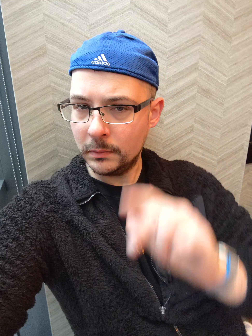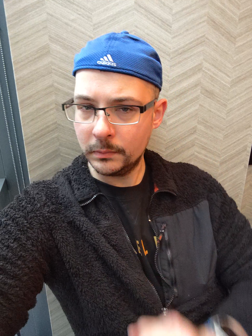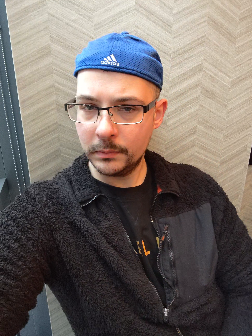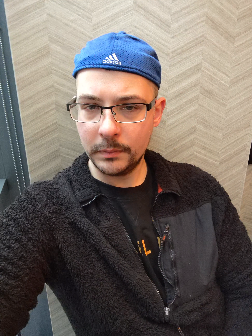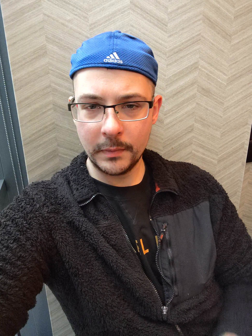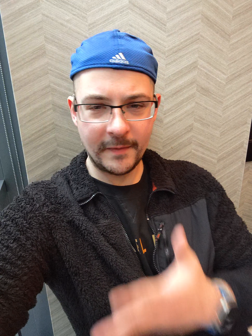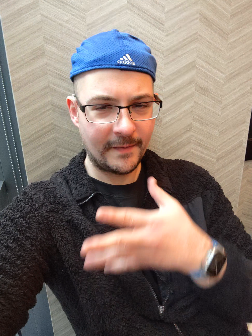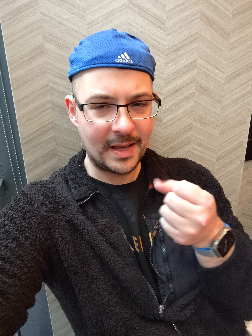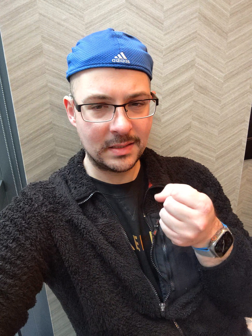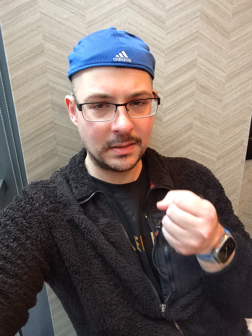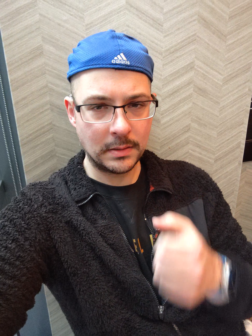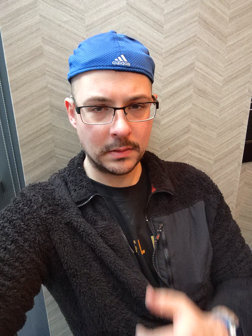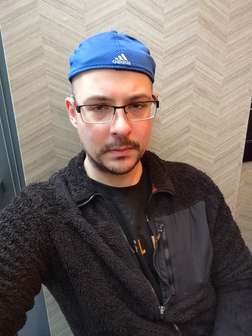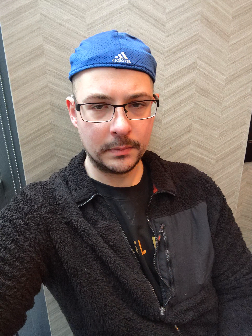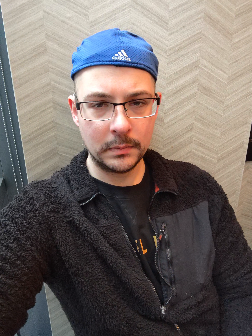fast